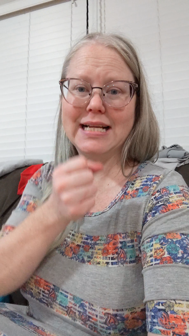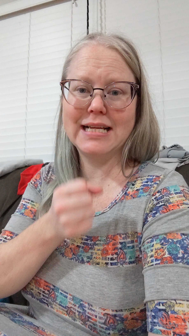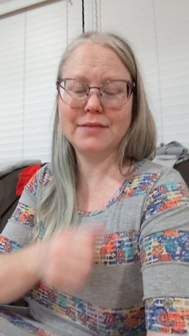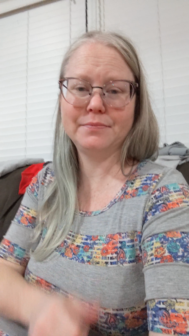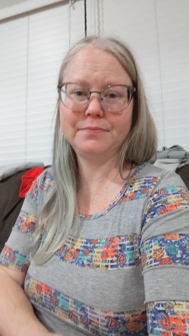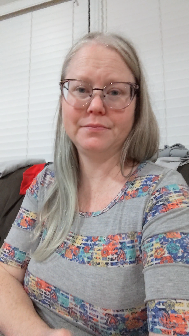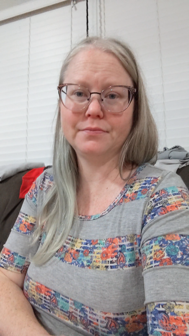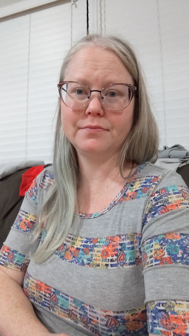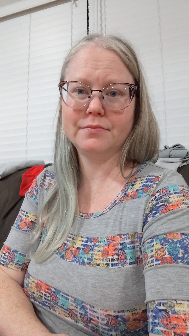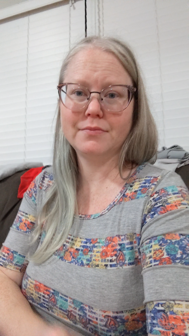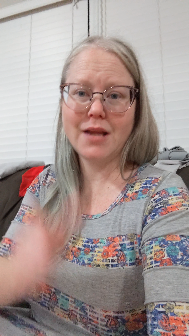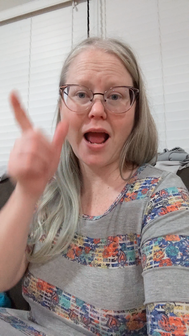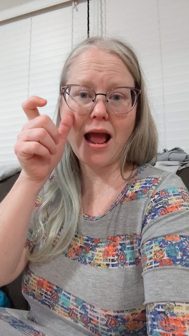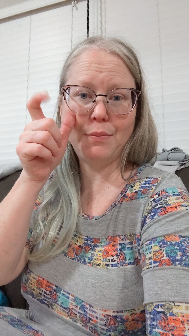camera